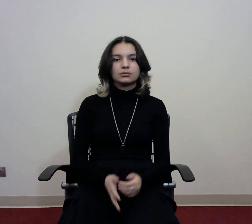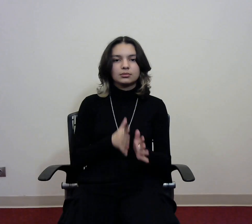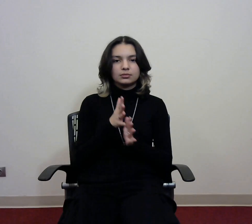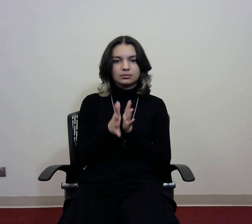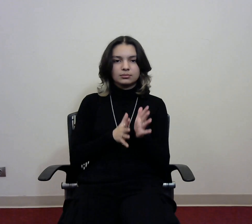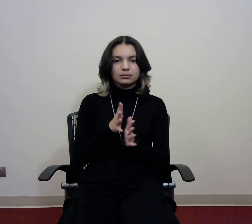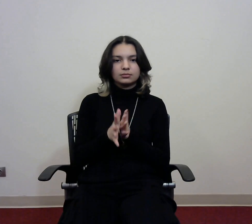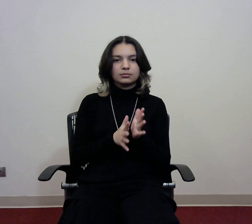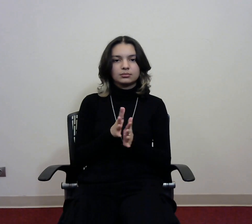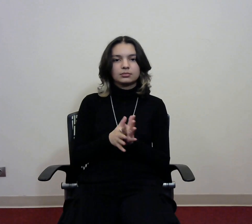işarə